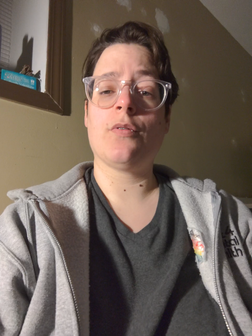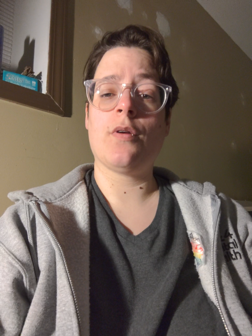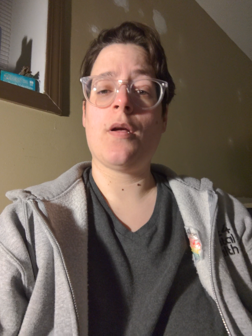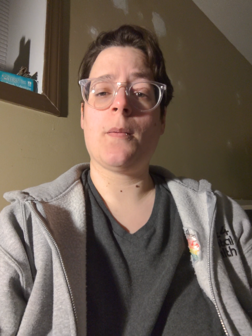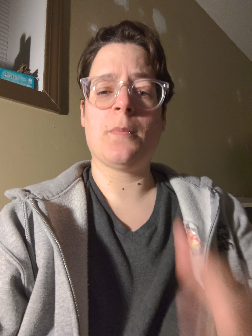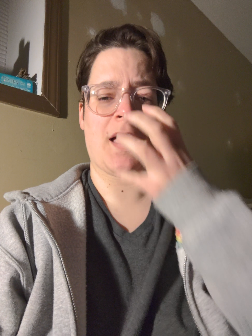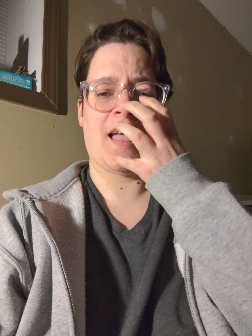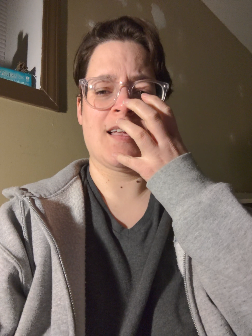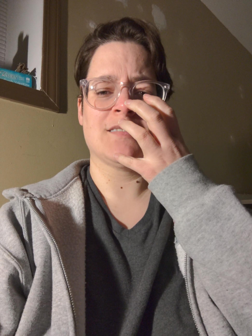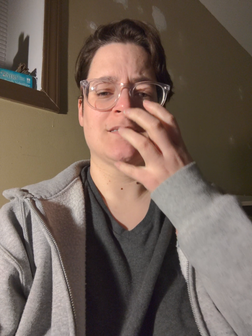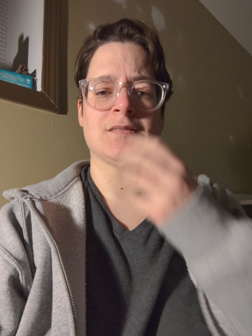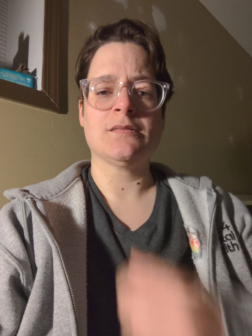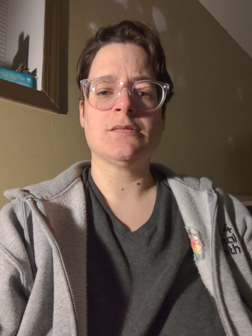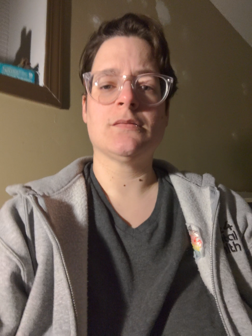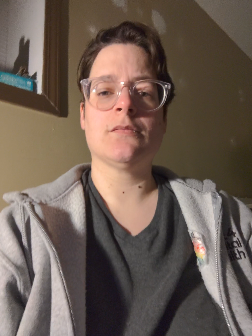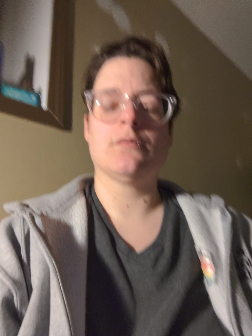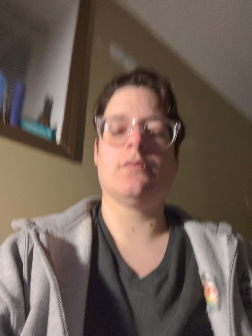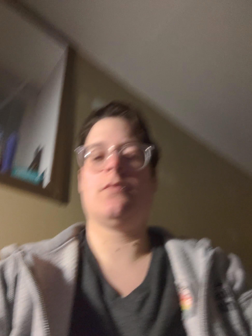mad